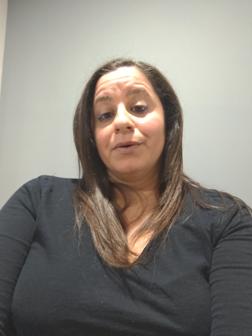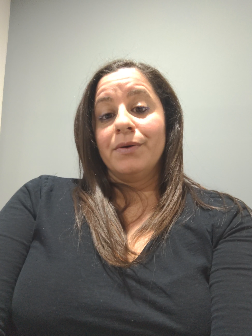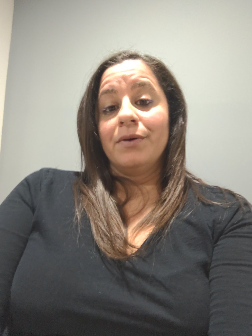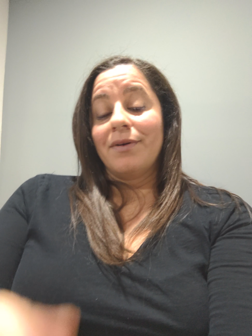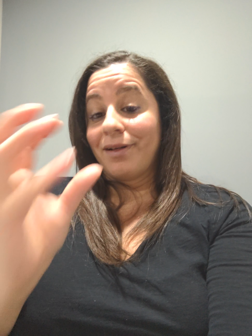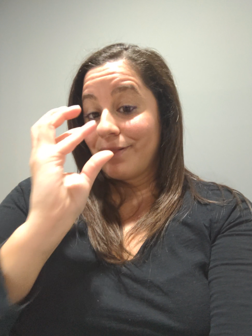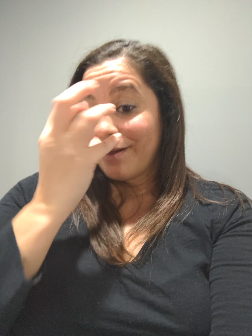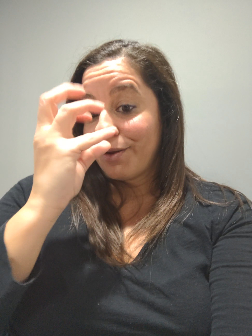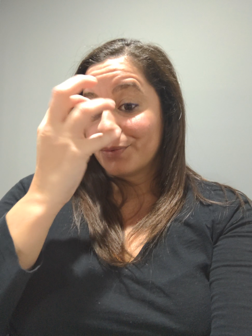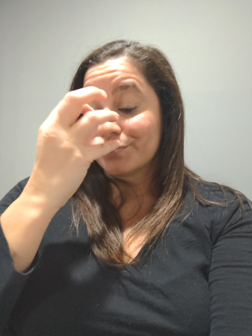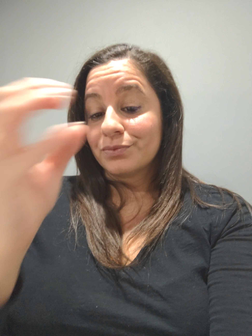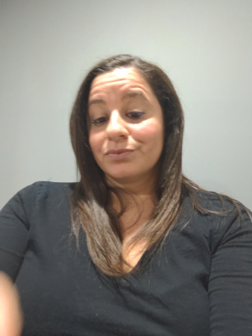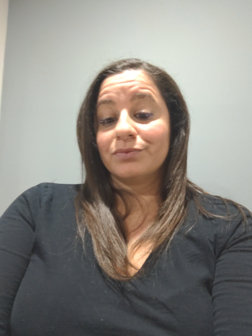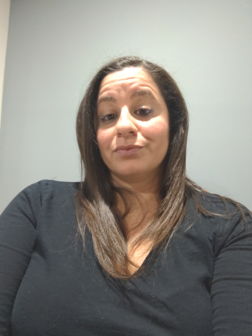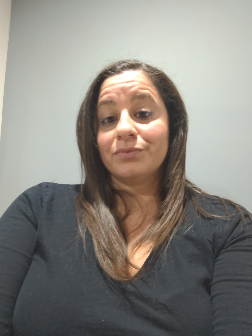clown